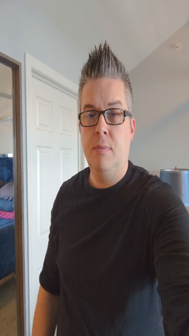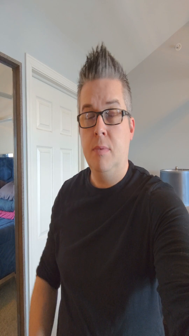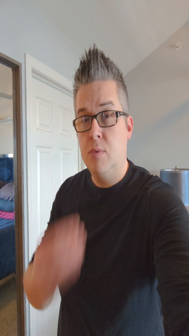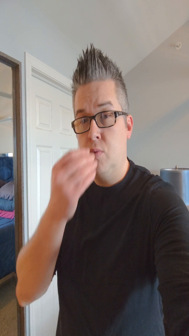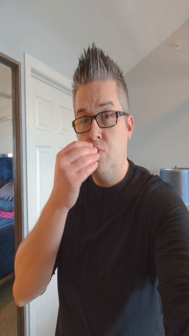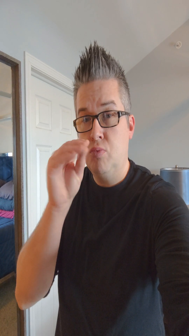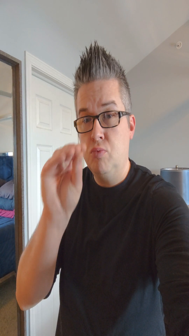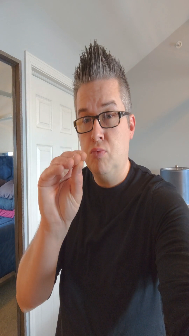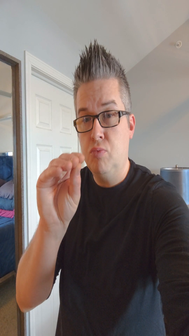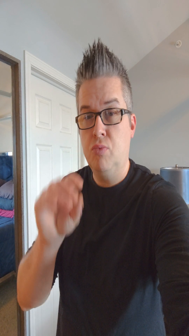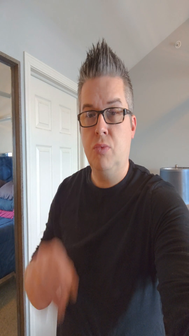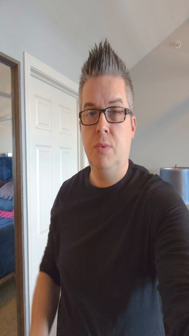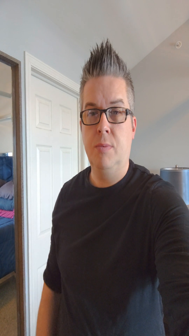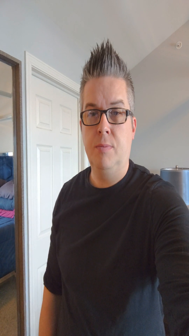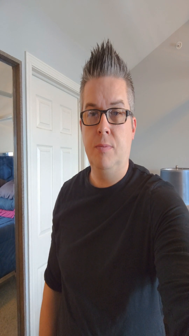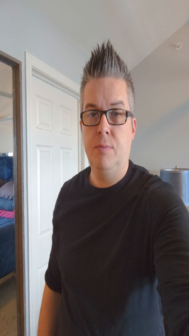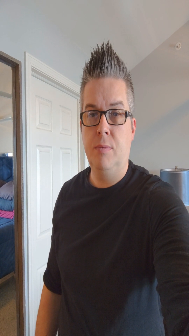kiss